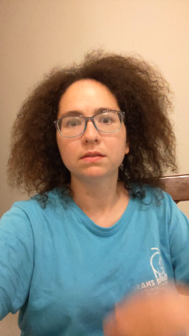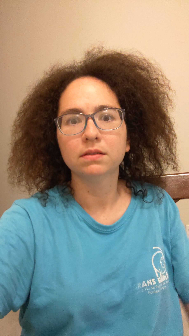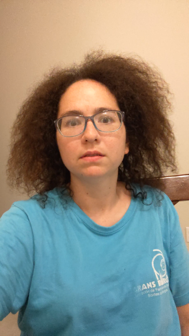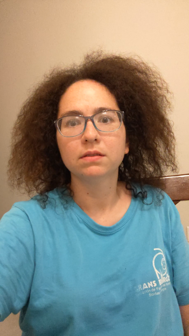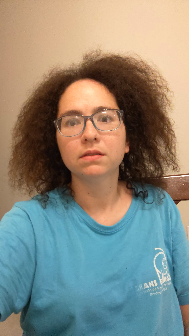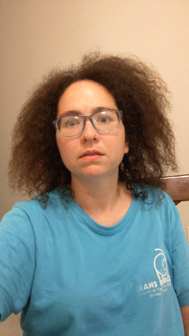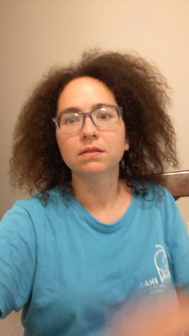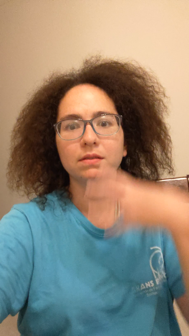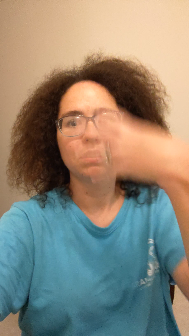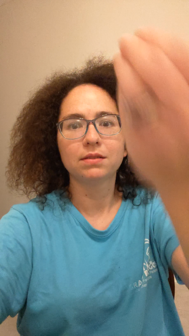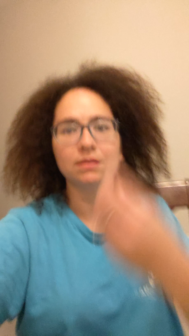going to